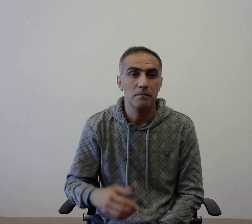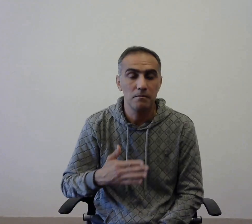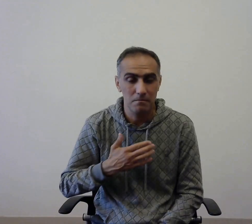mən